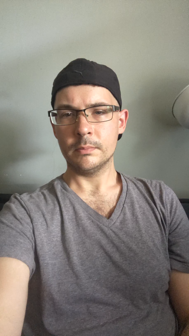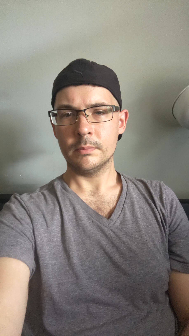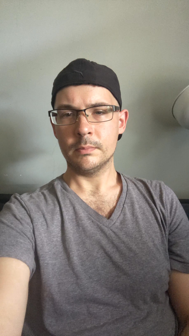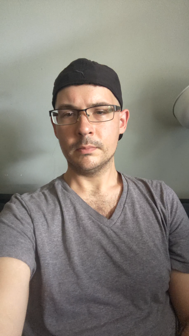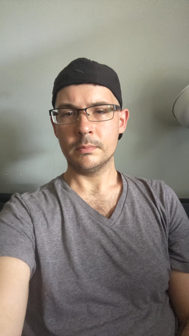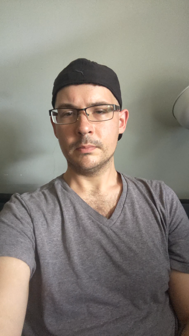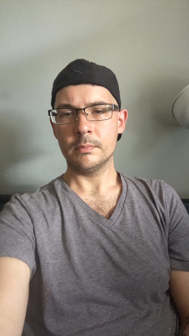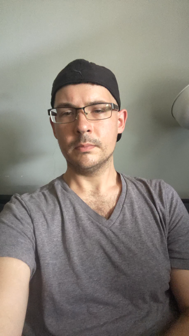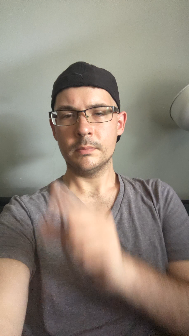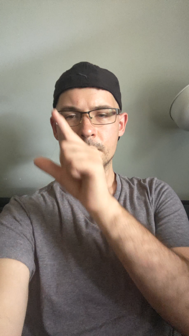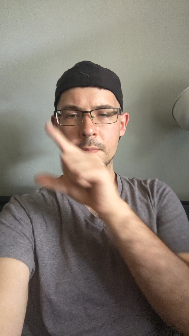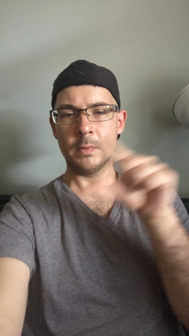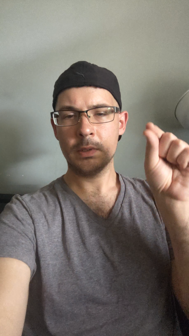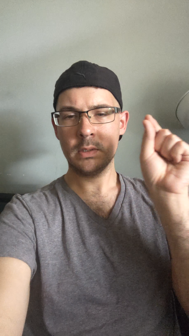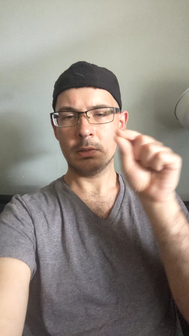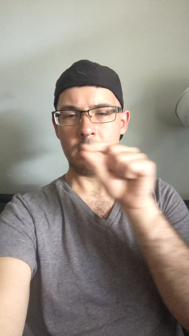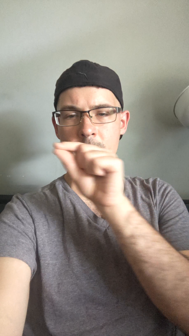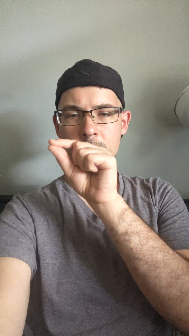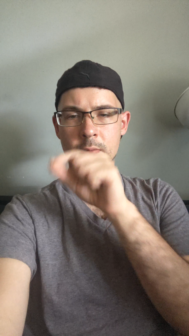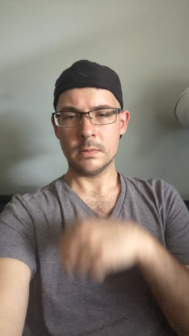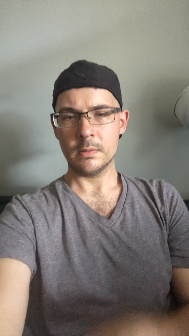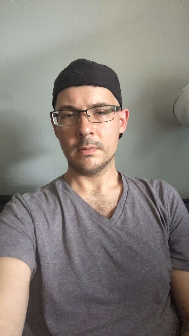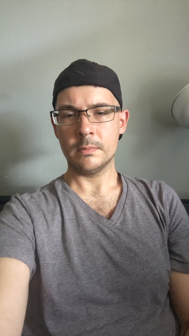peas